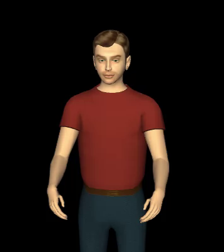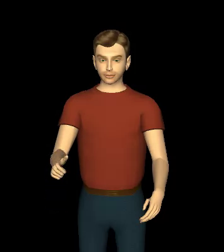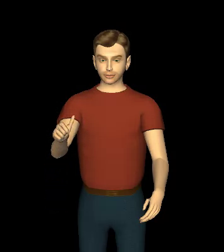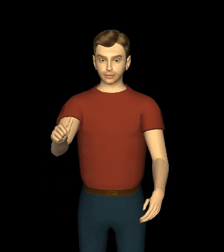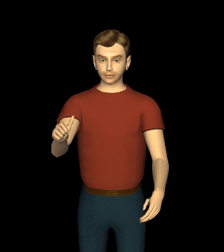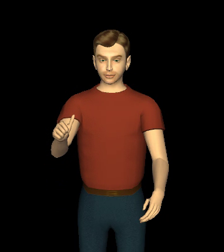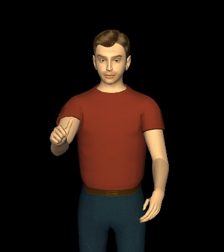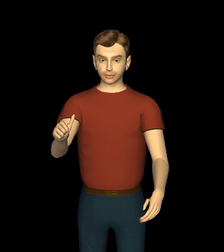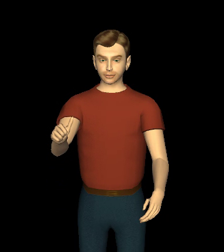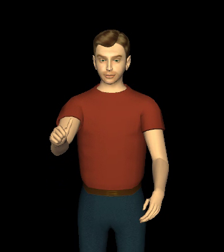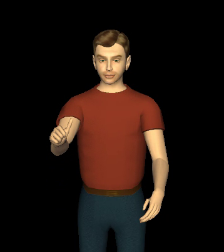جرس